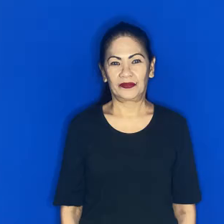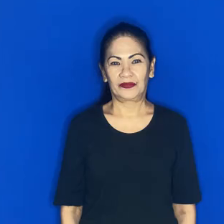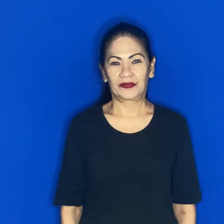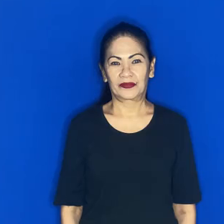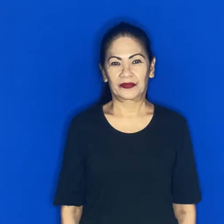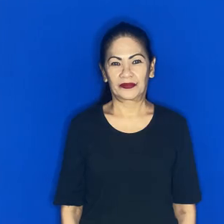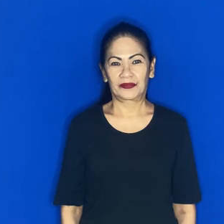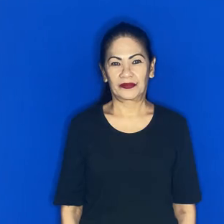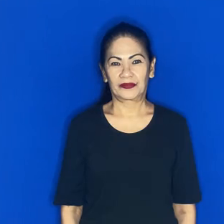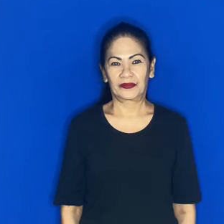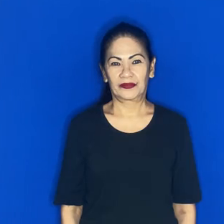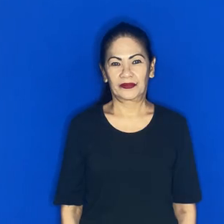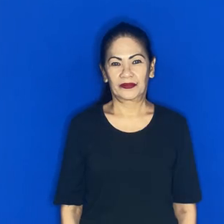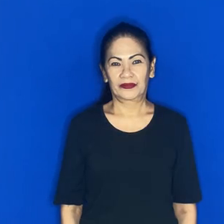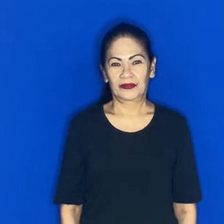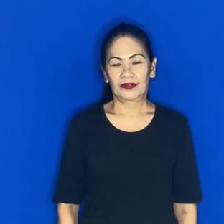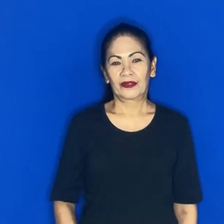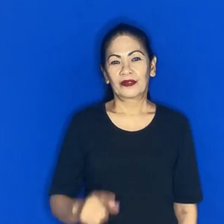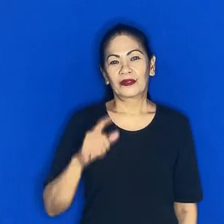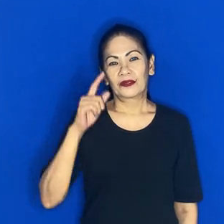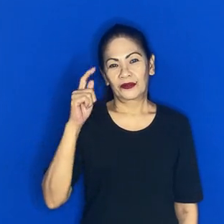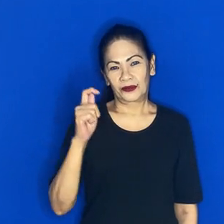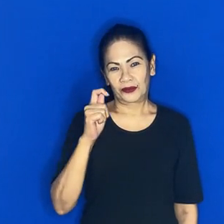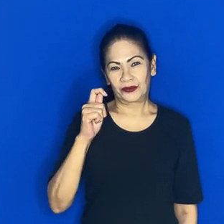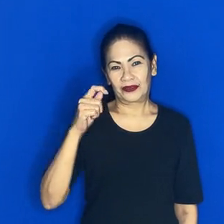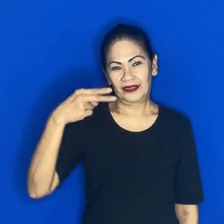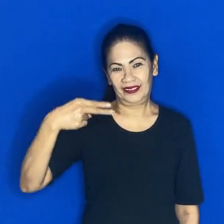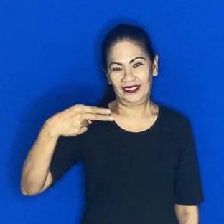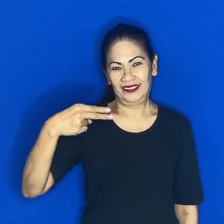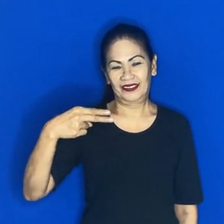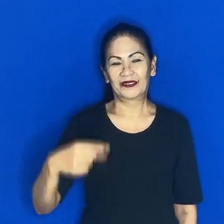thursday